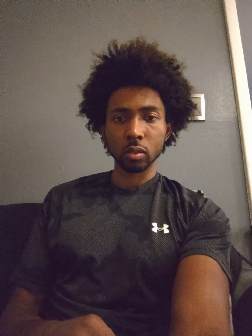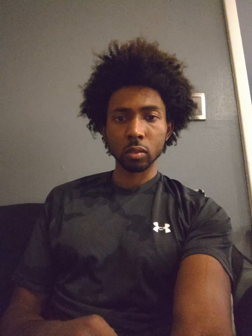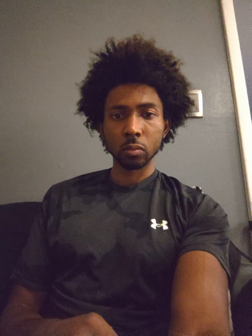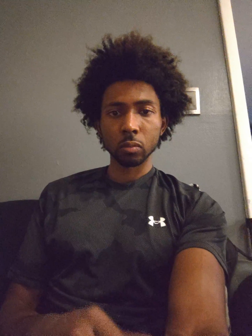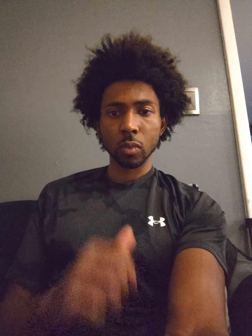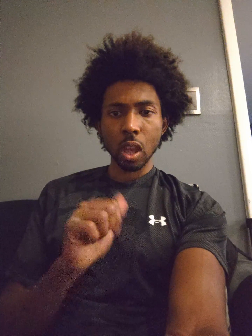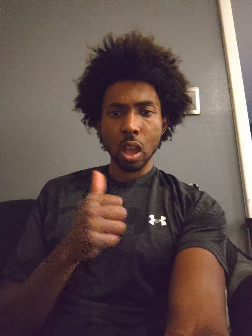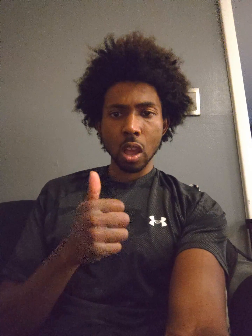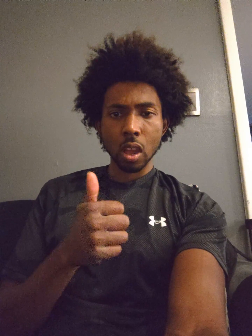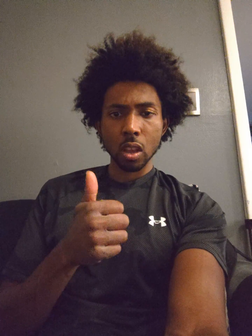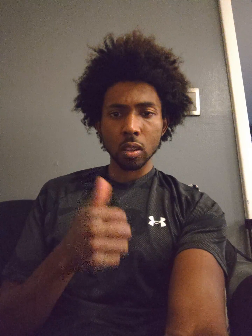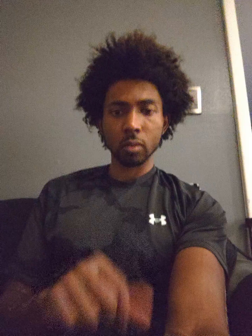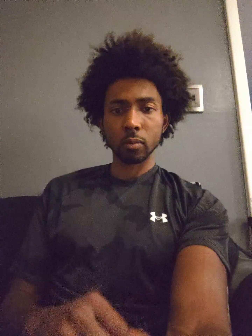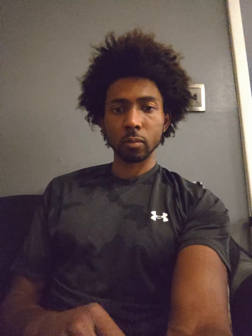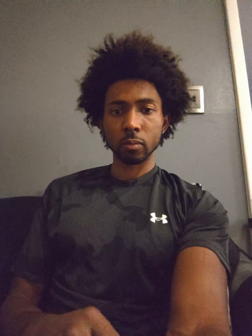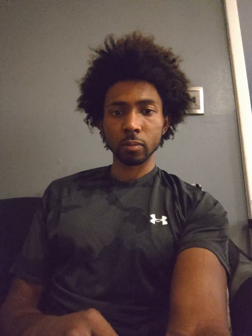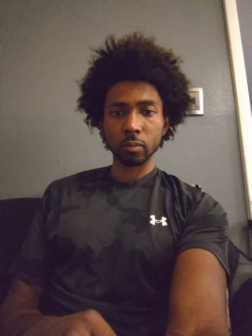how